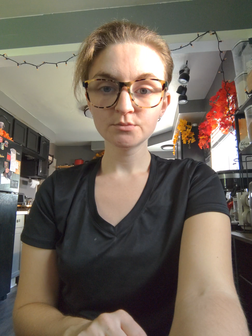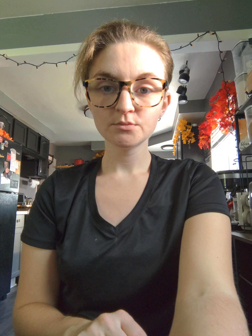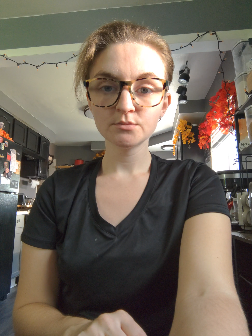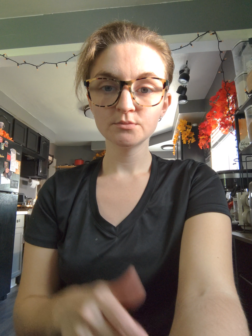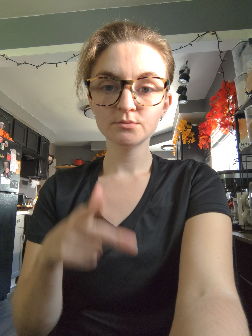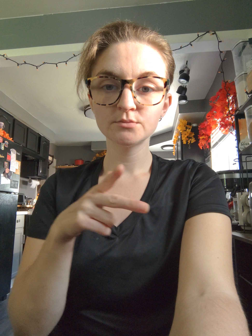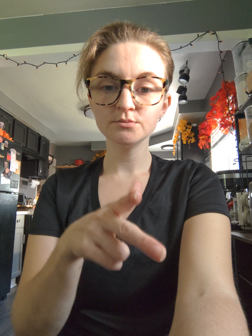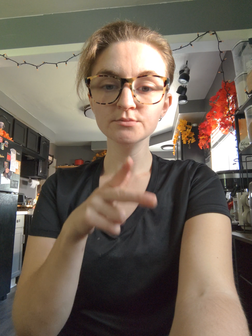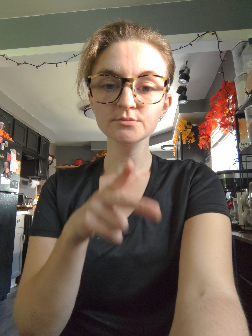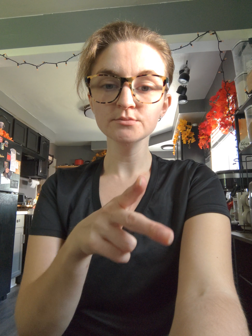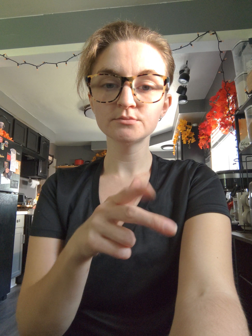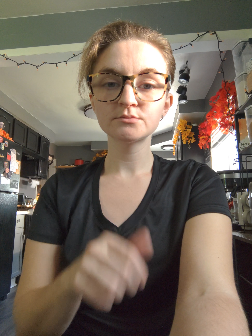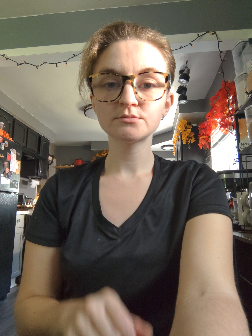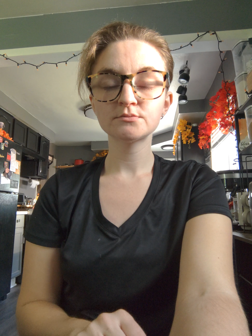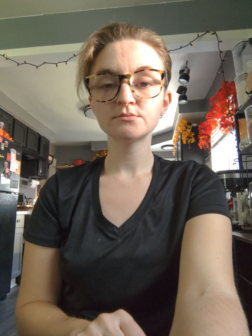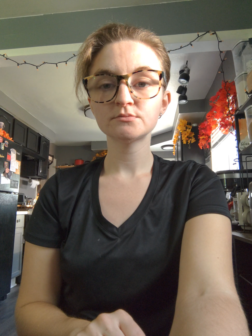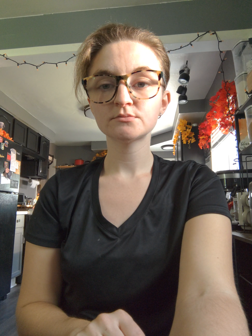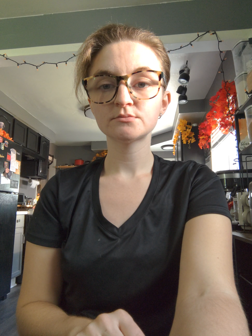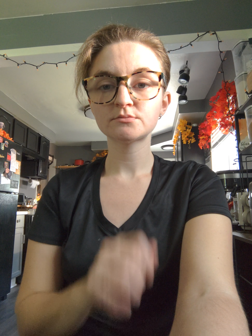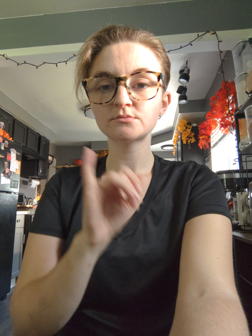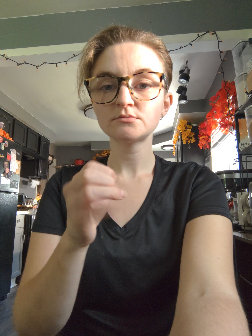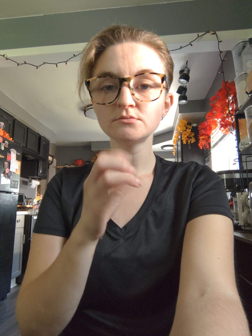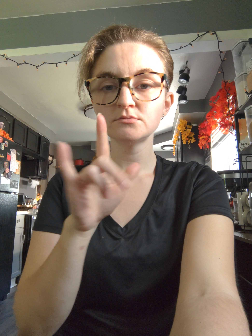garage